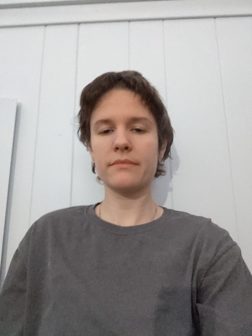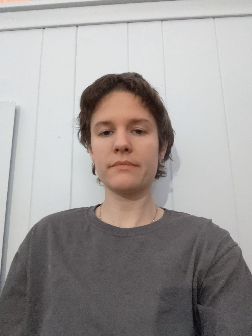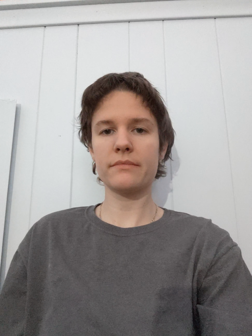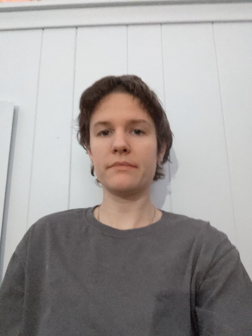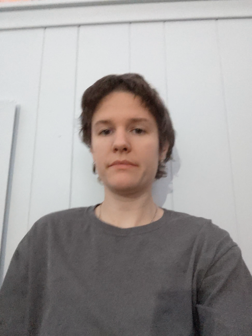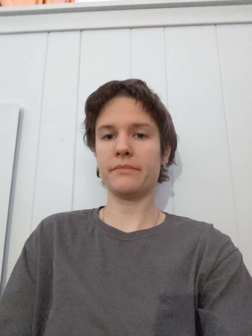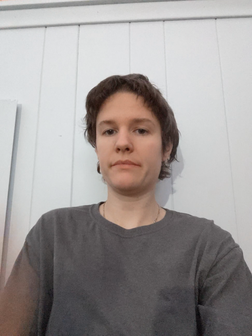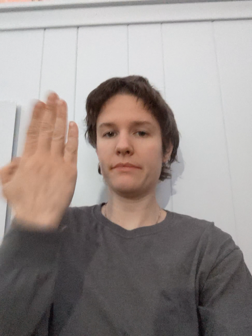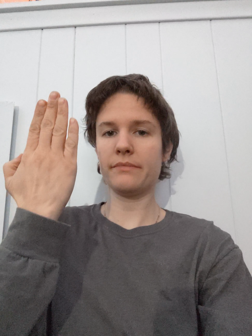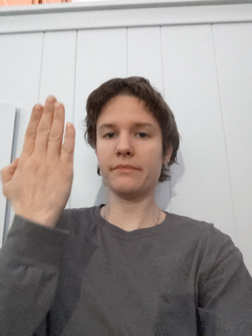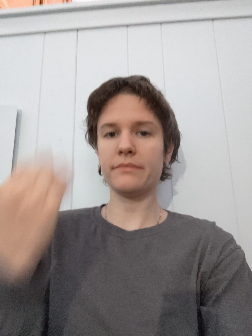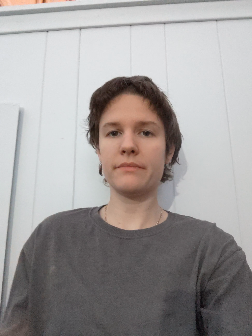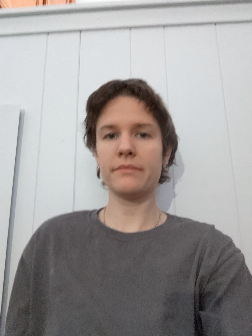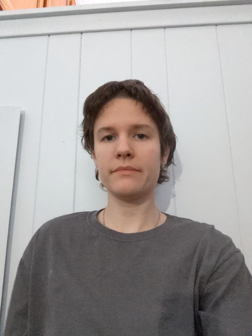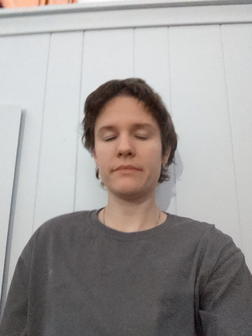morning